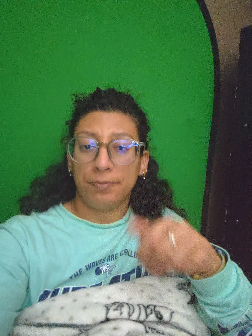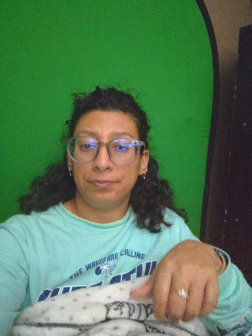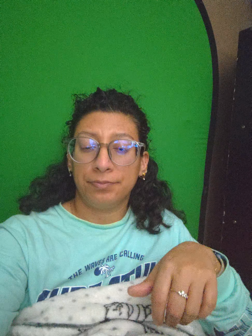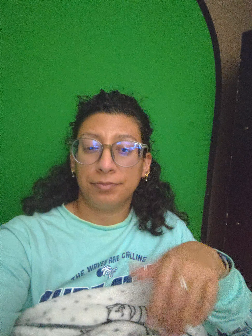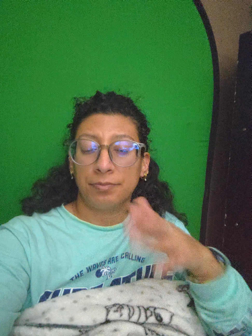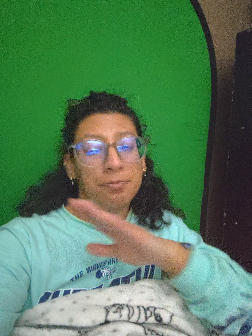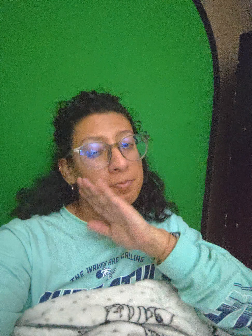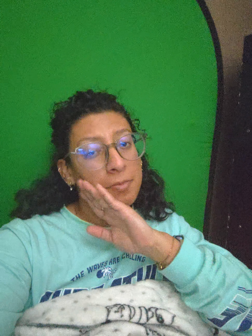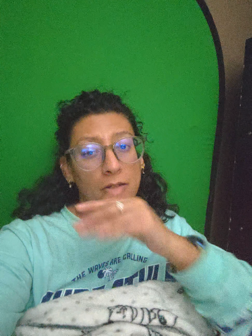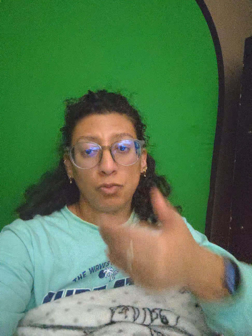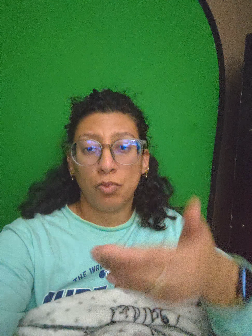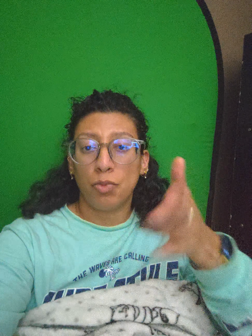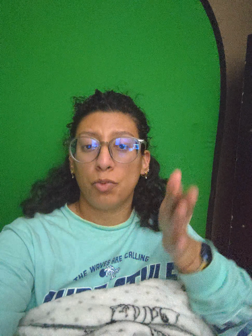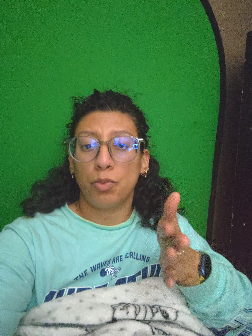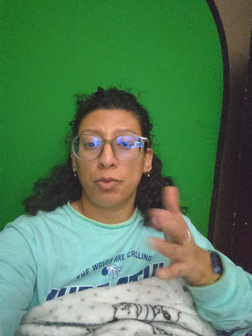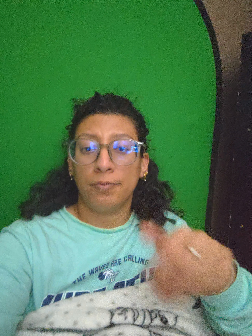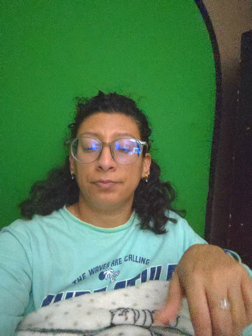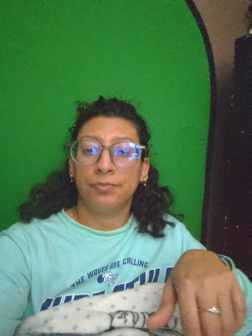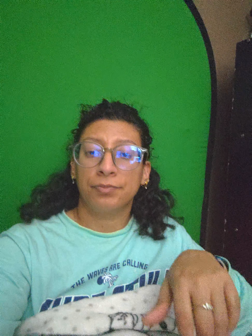bedroom